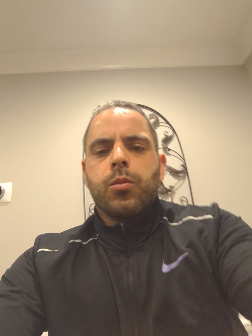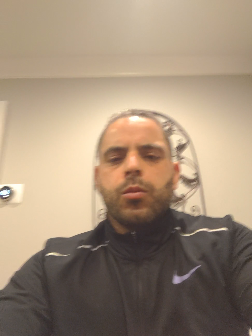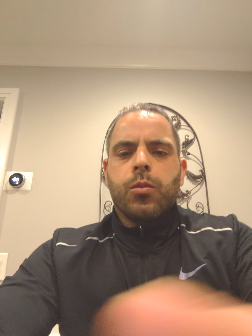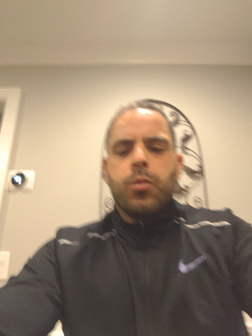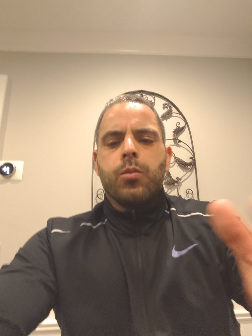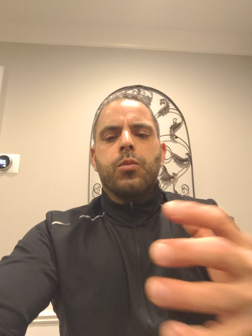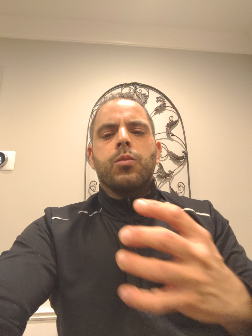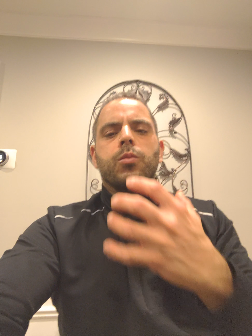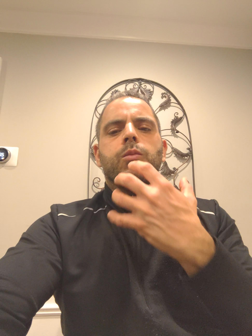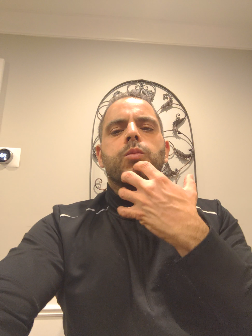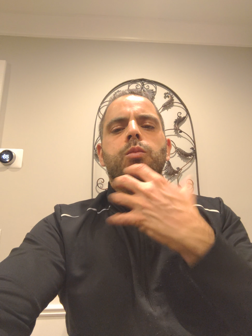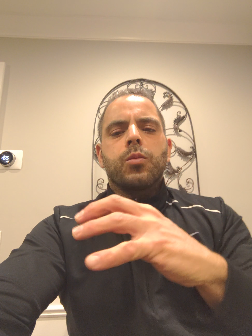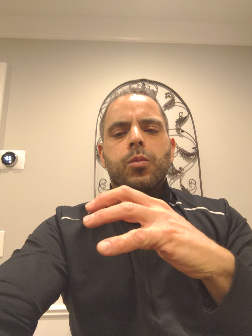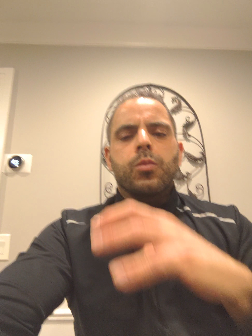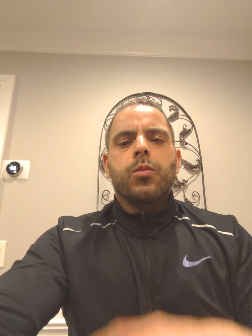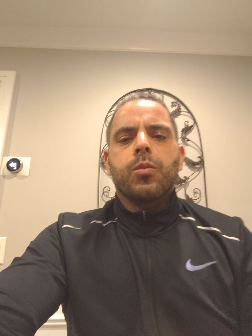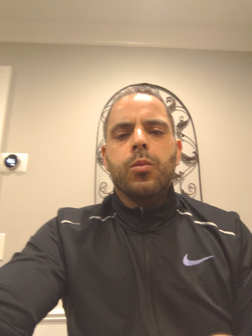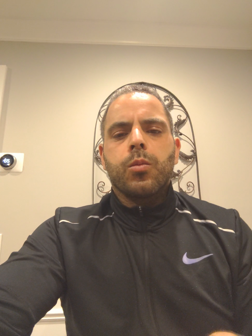hot